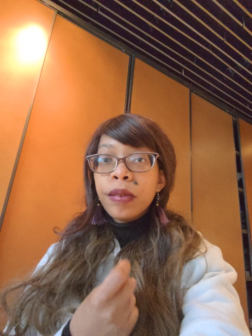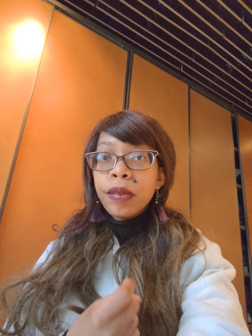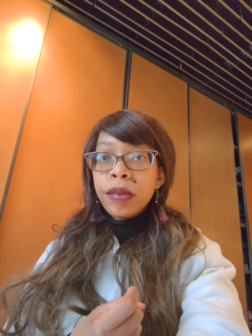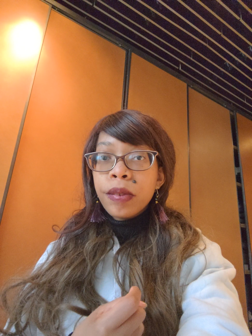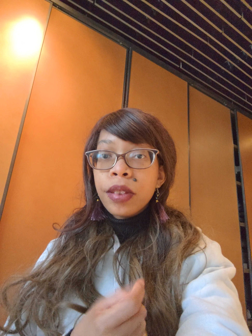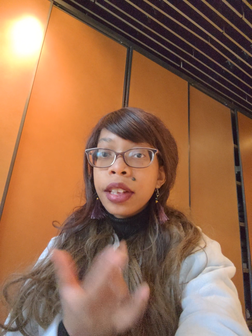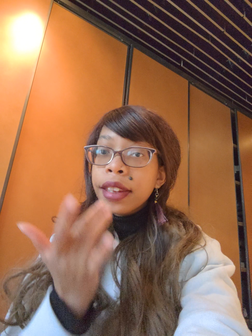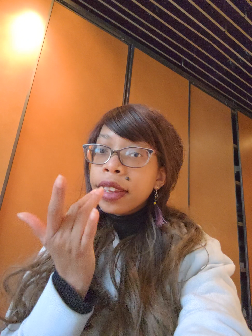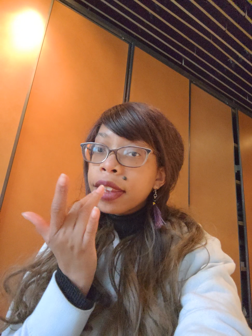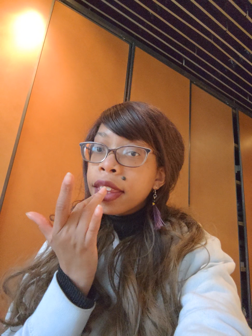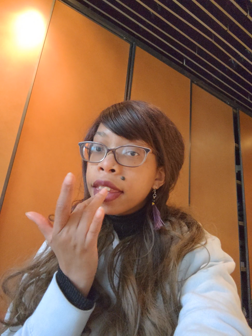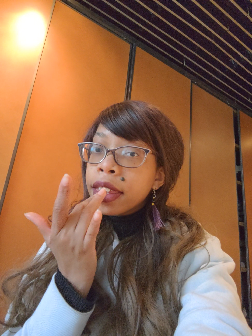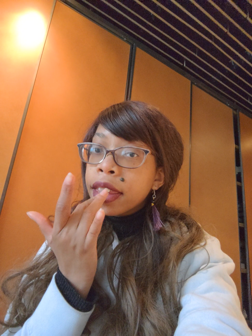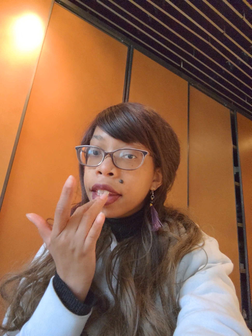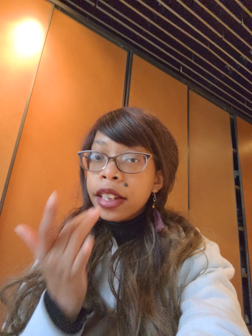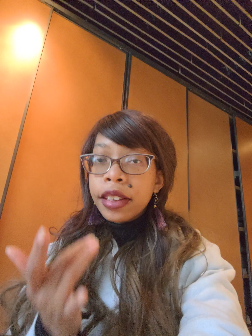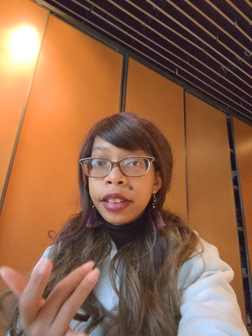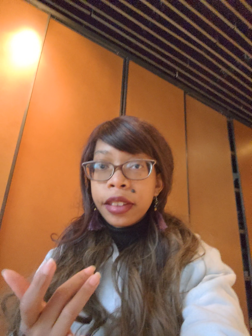taste